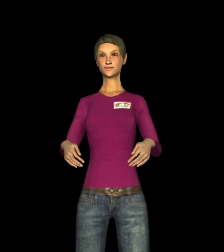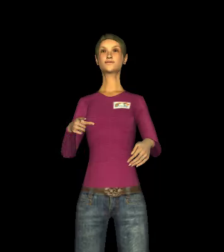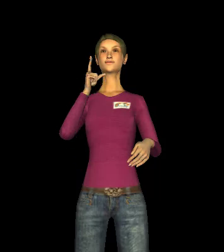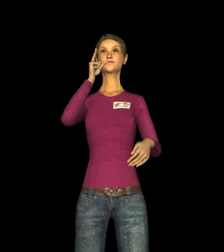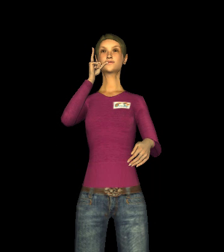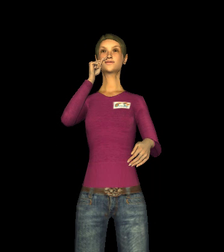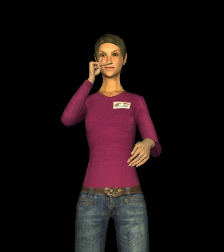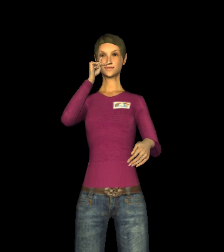أب